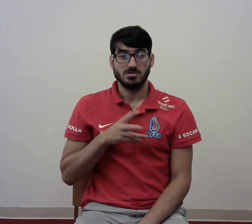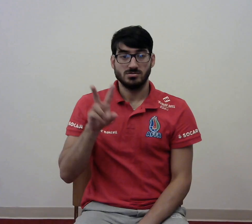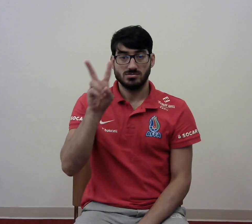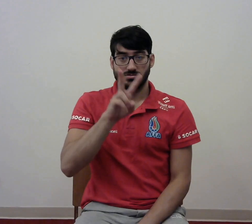2